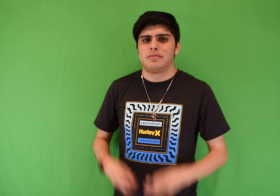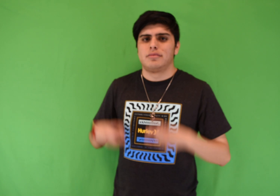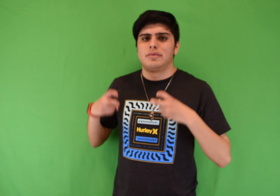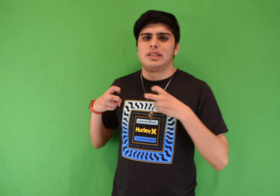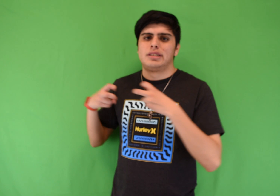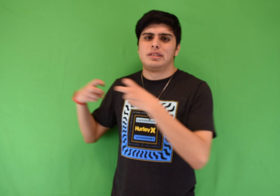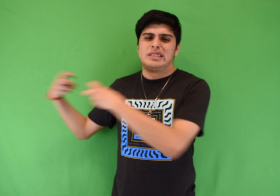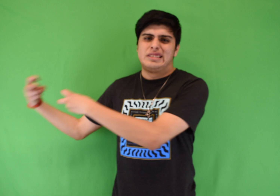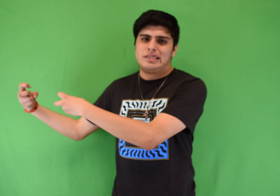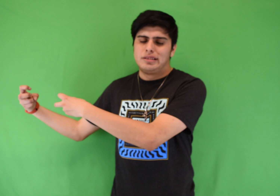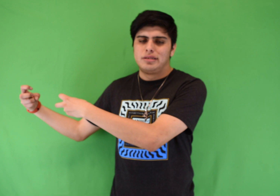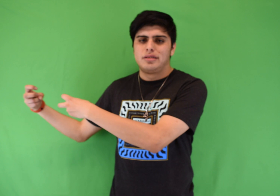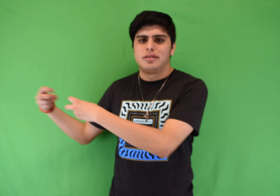robar